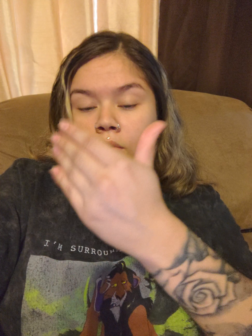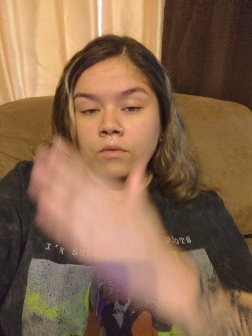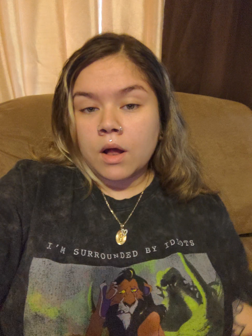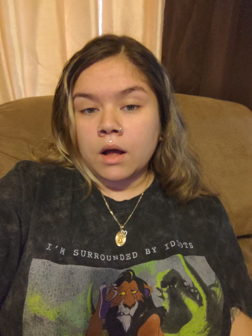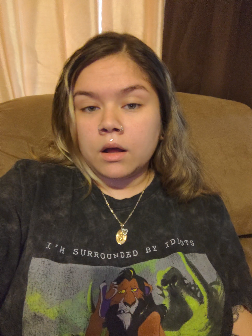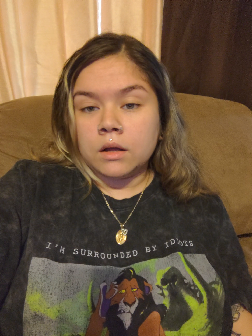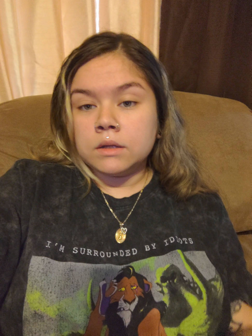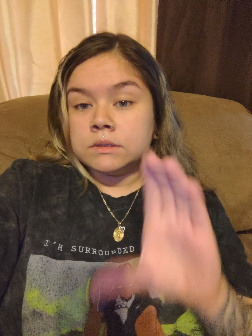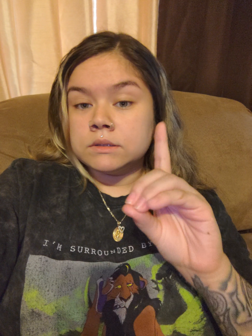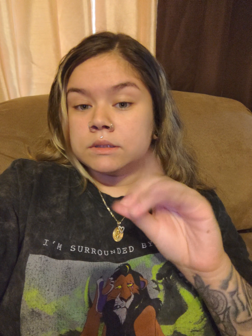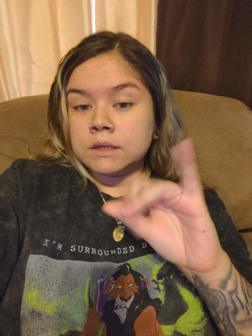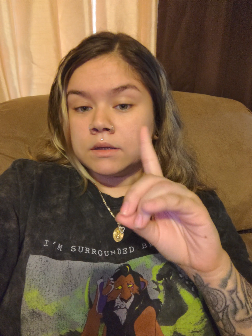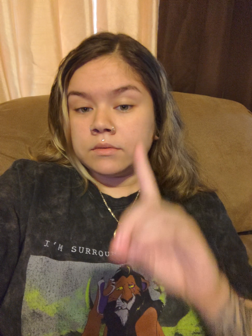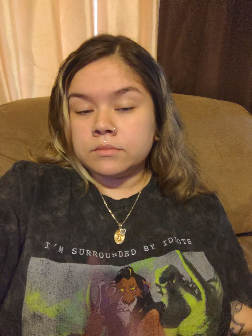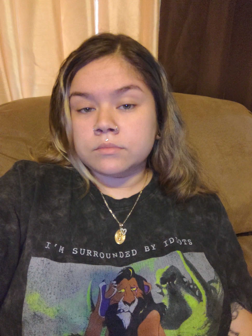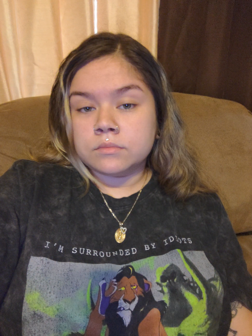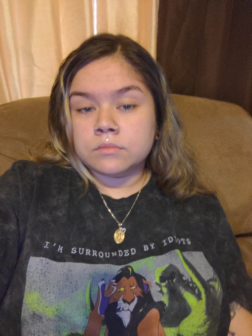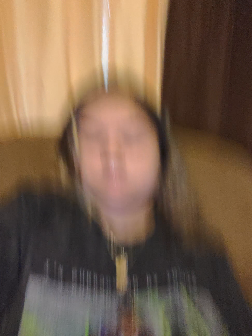did